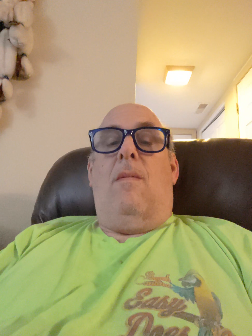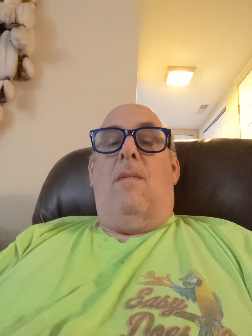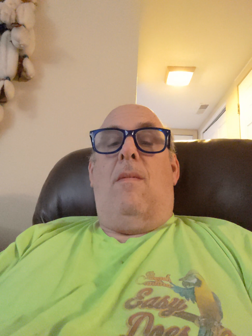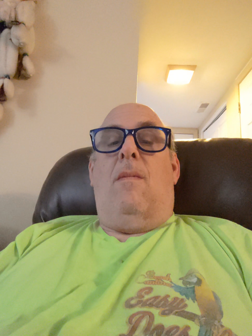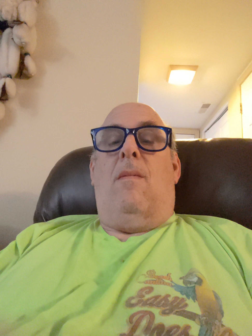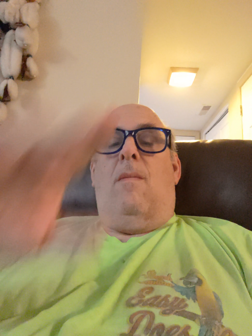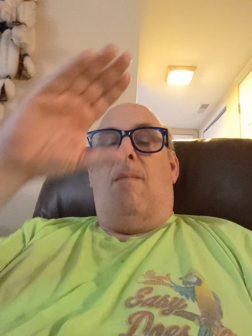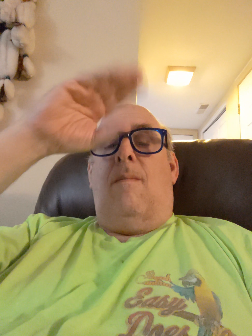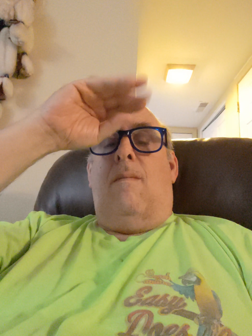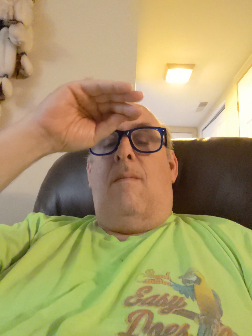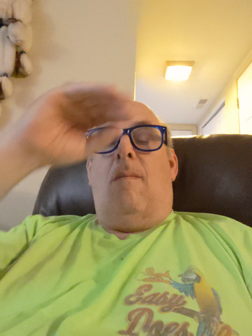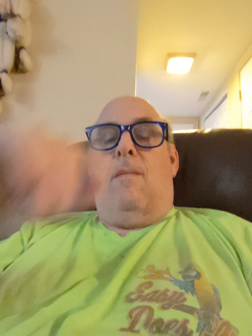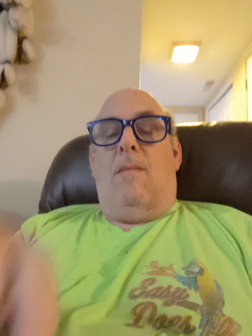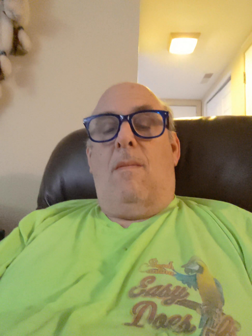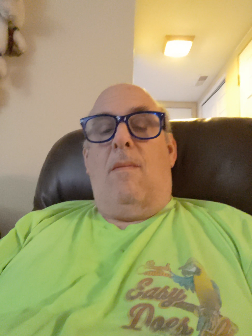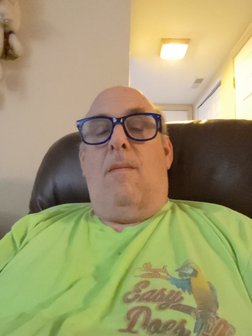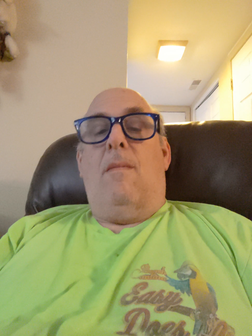boy